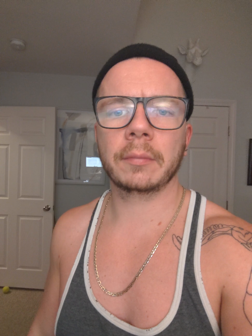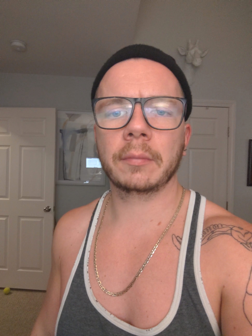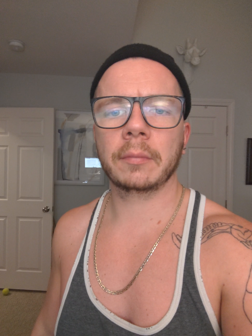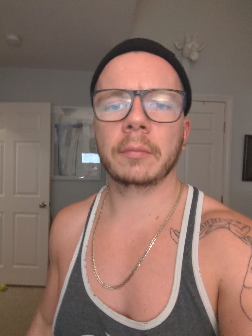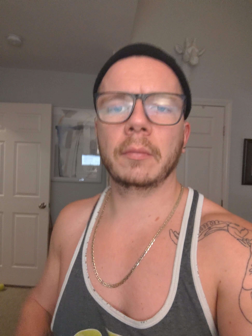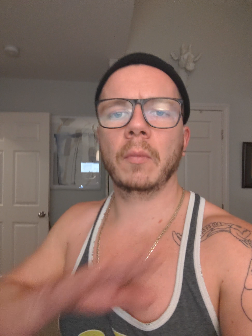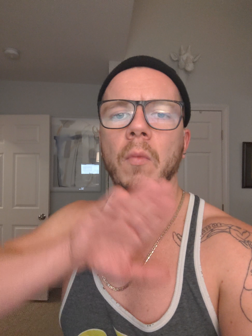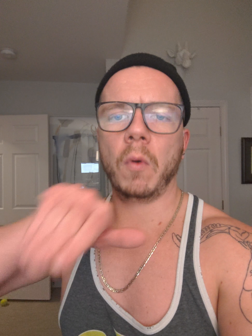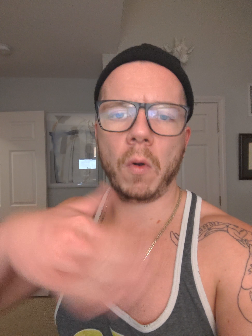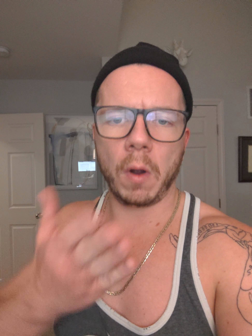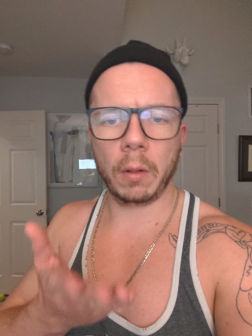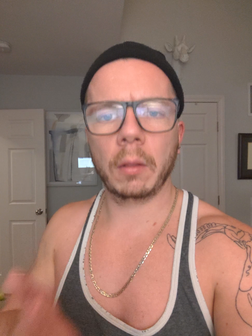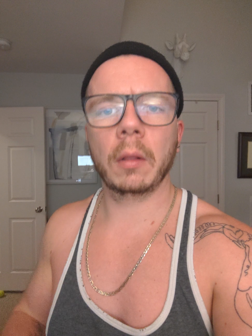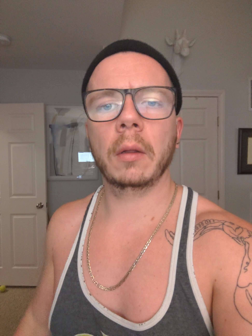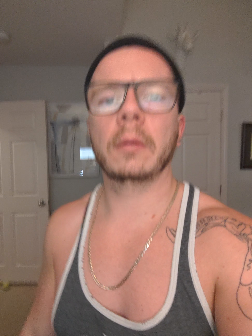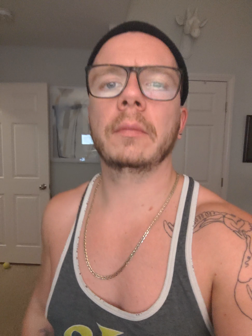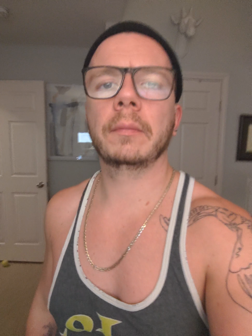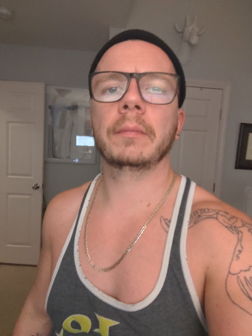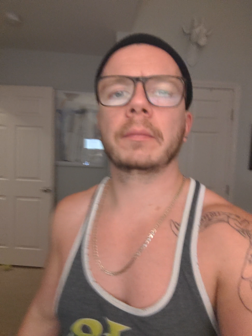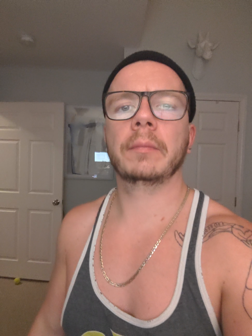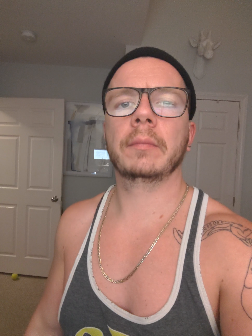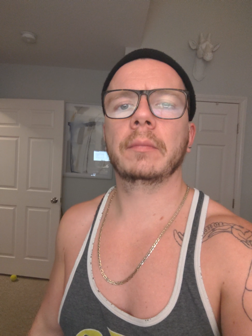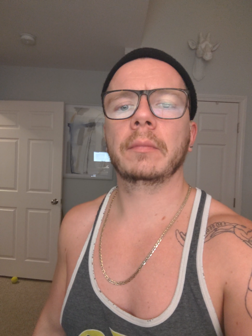all